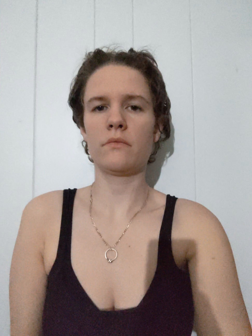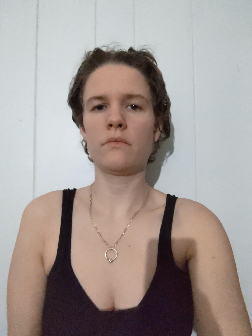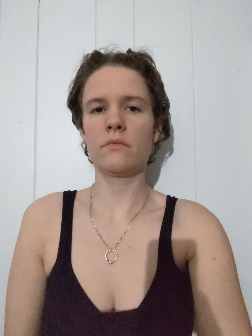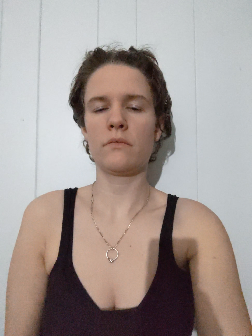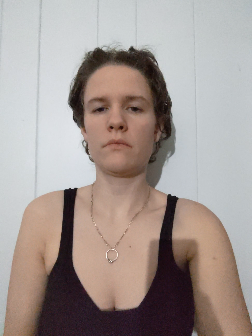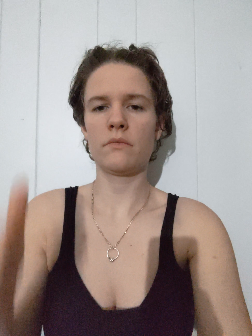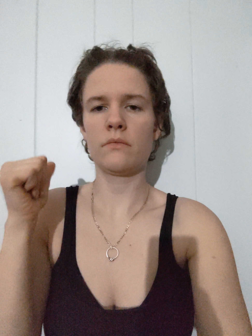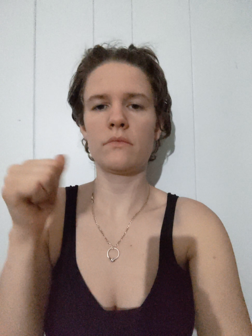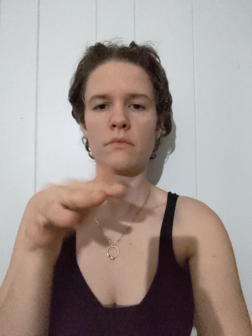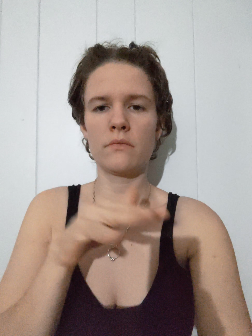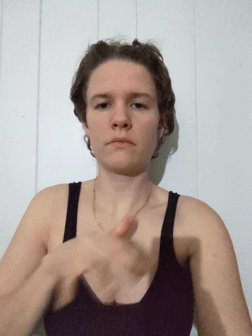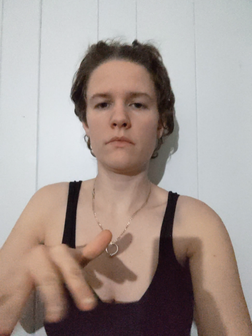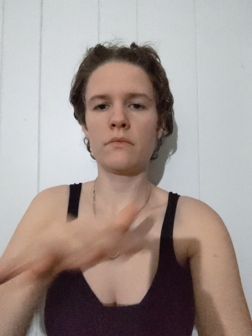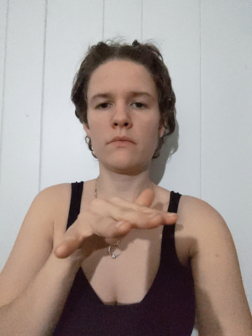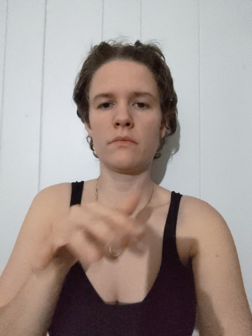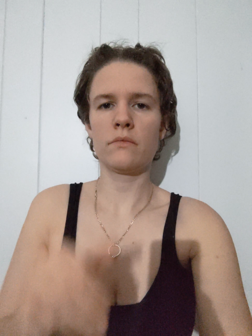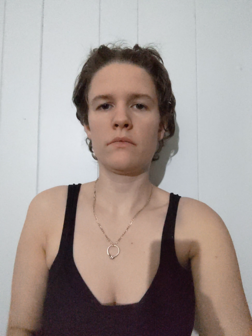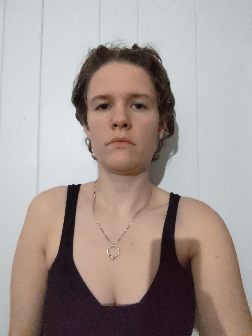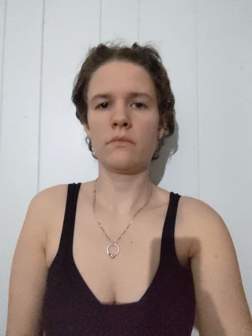backyard